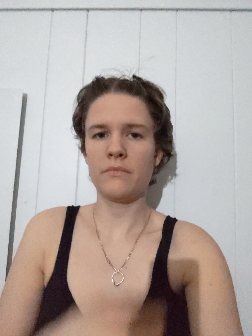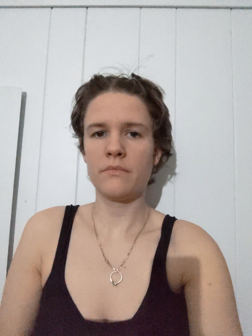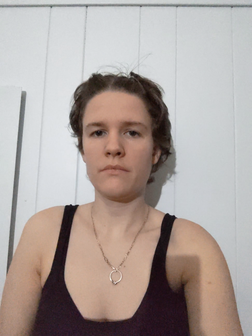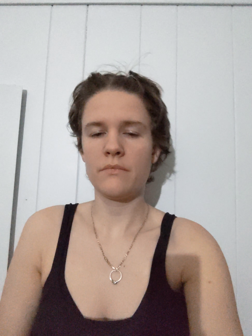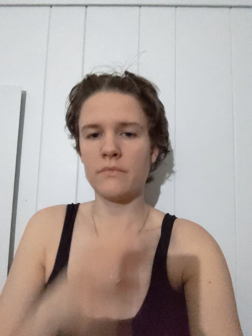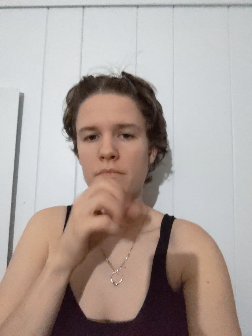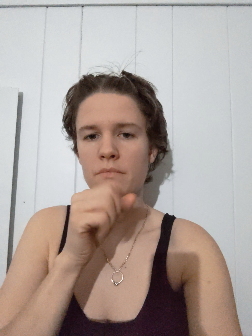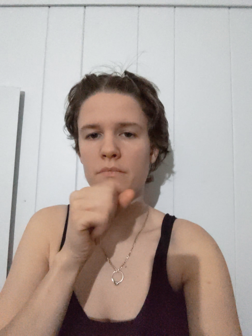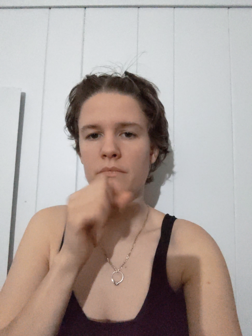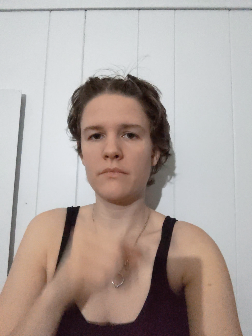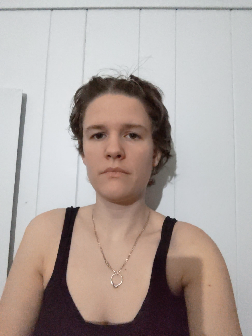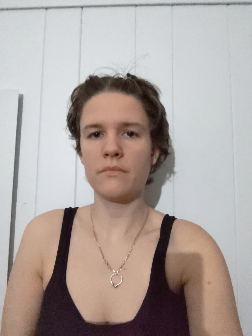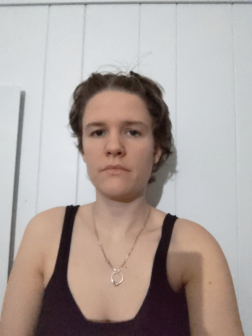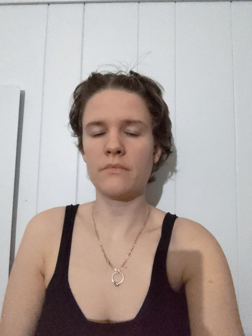orange